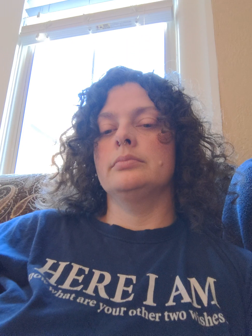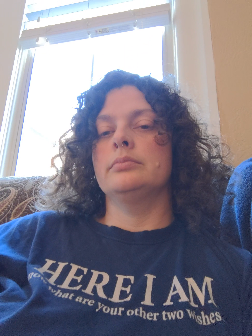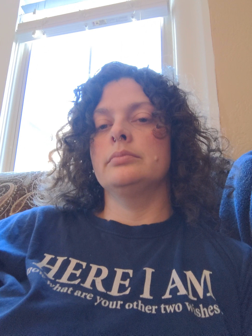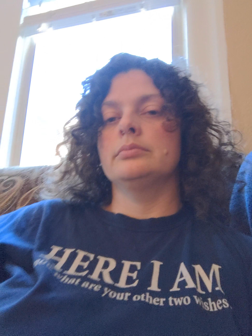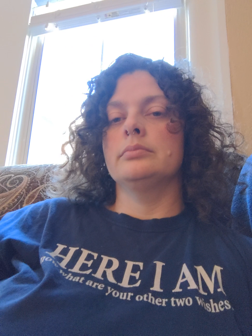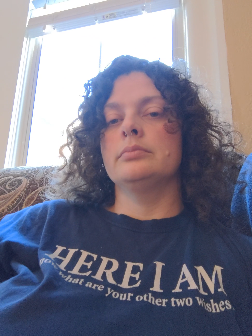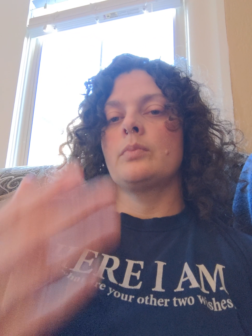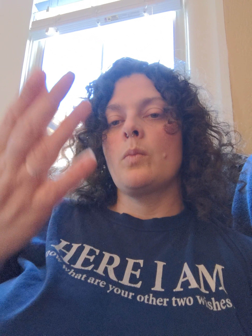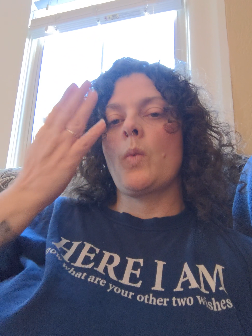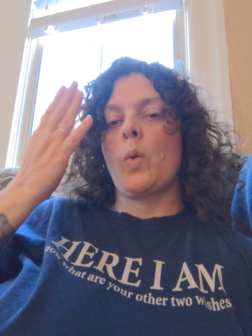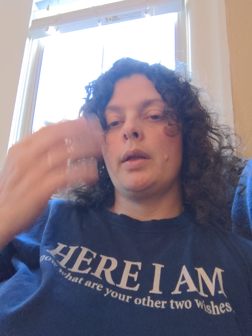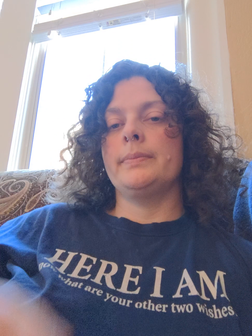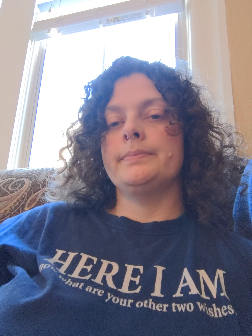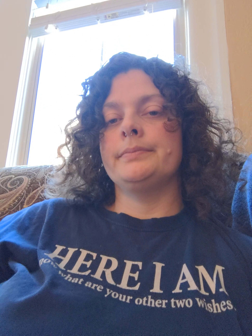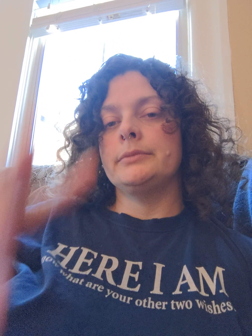morning